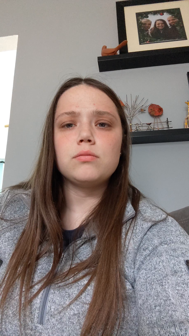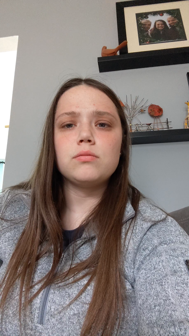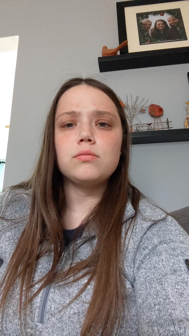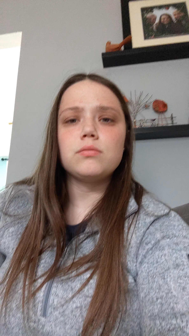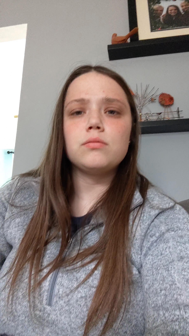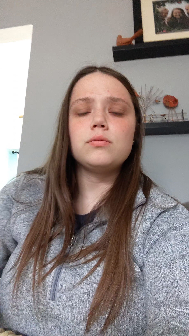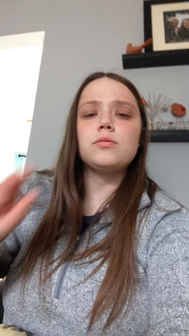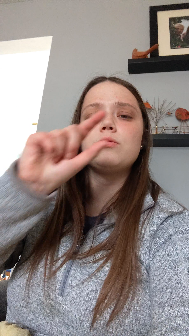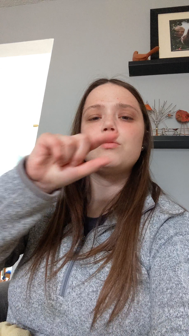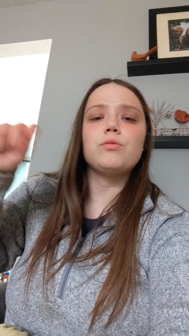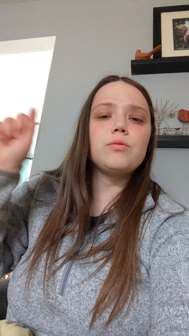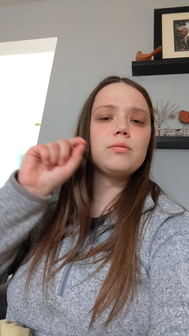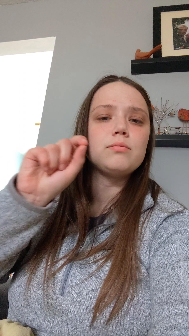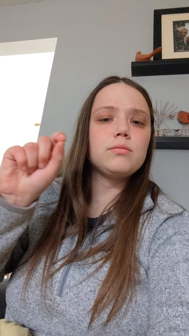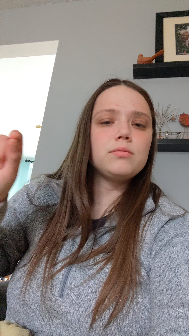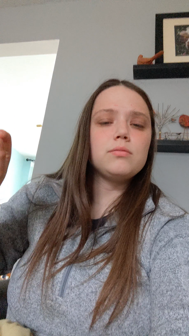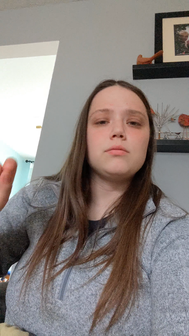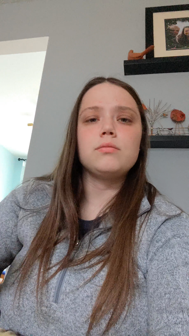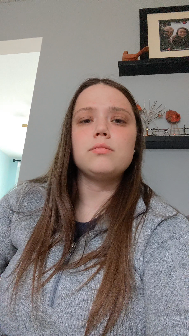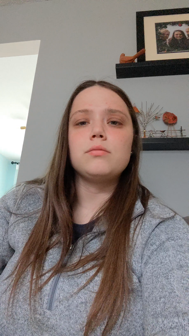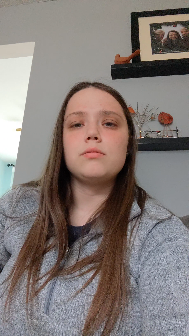peas